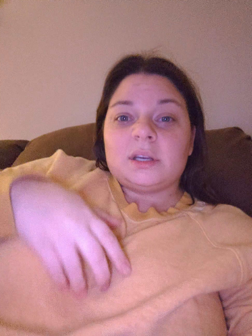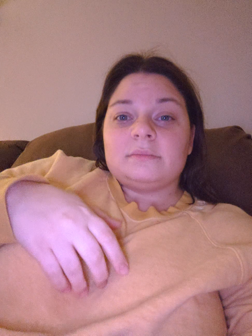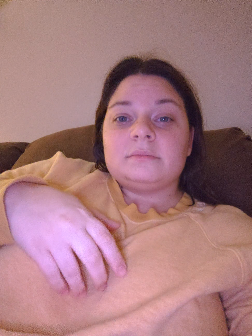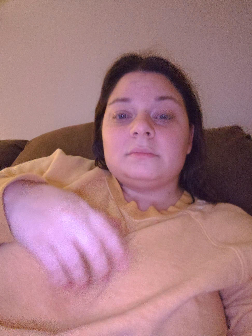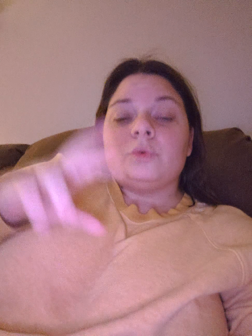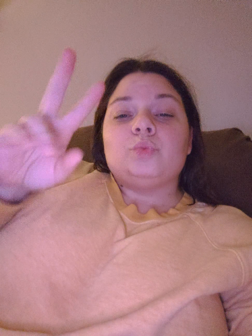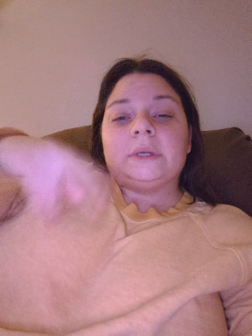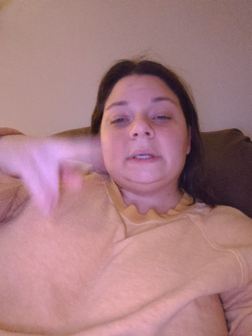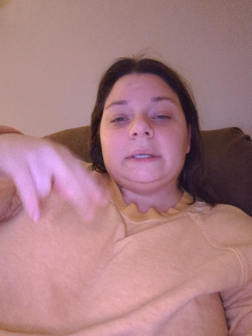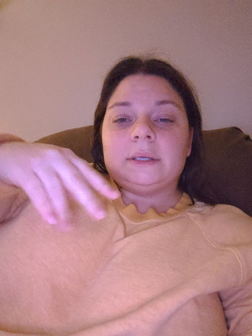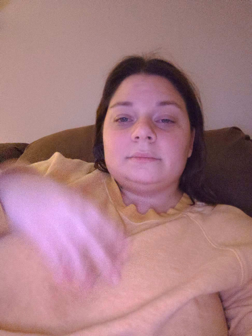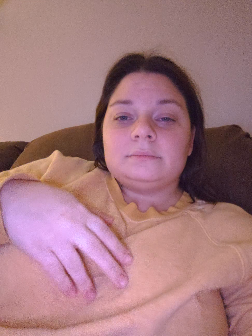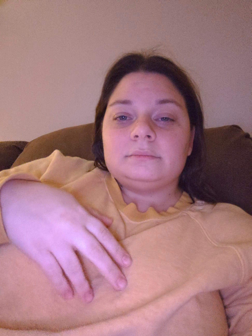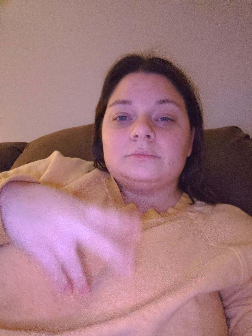read